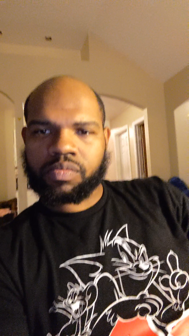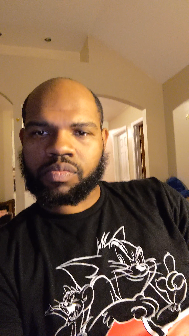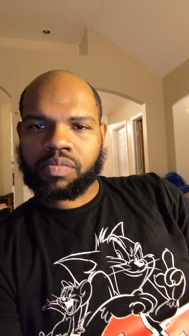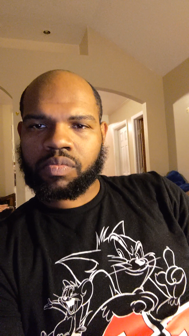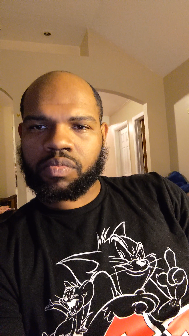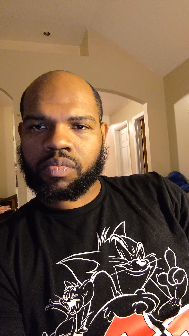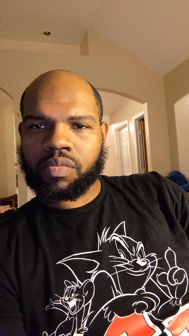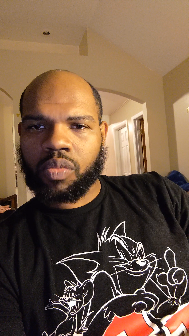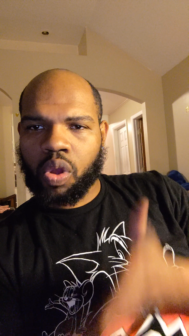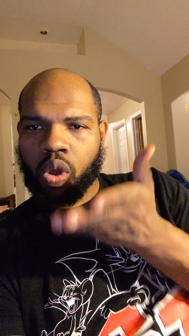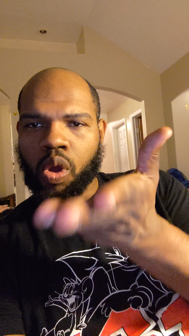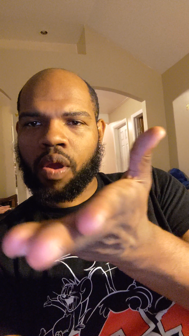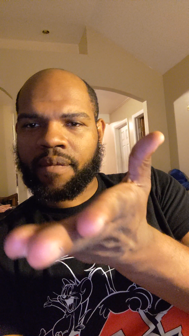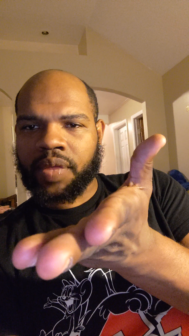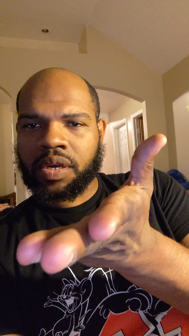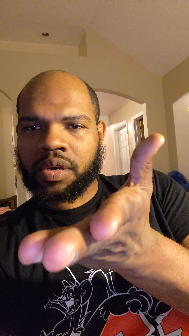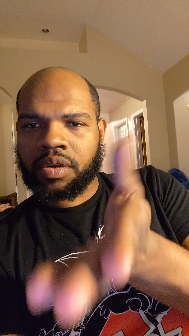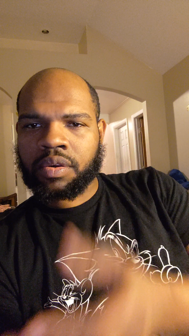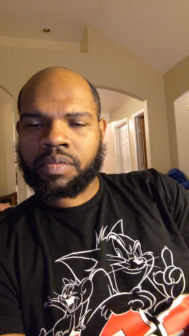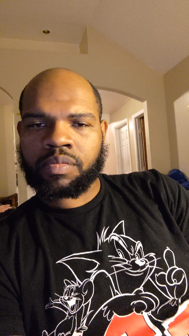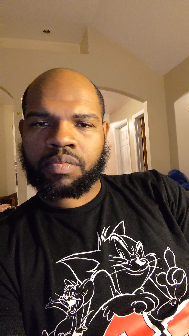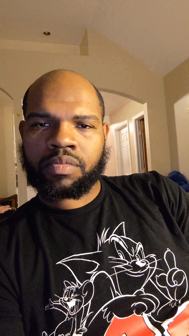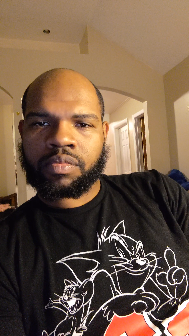oven